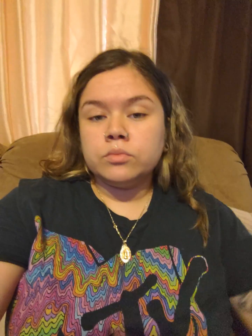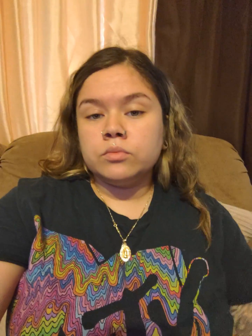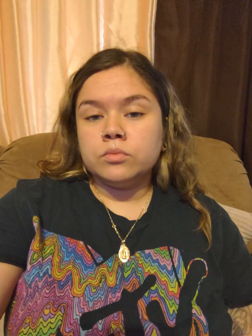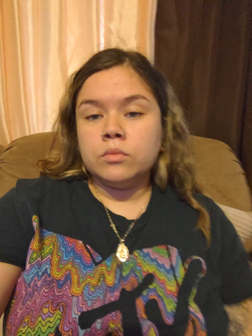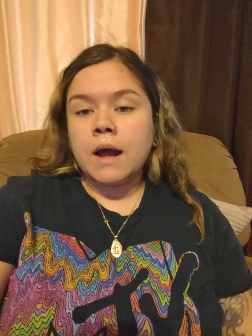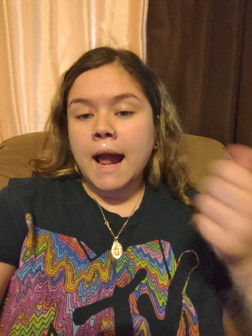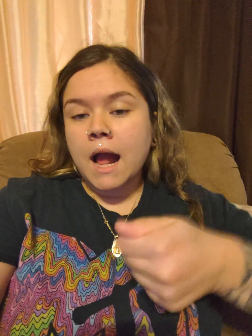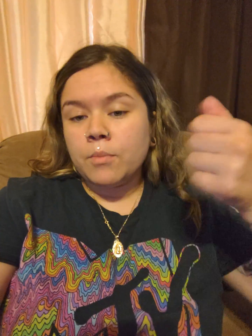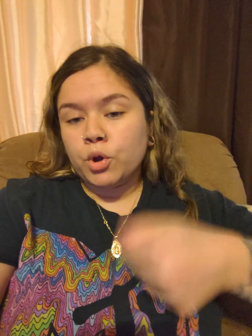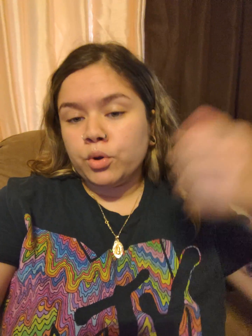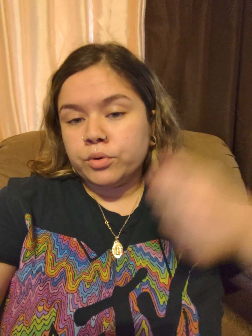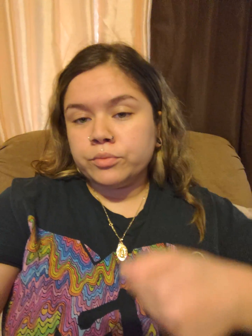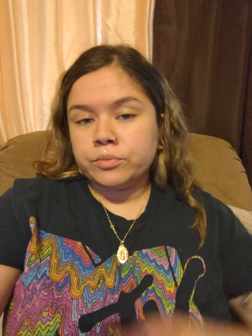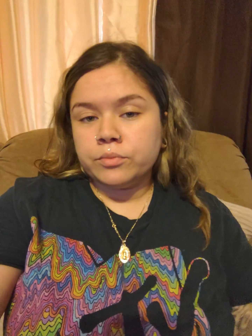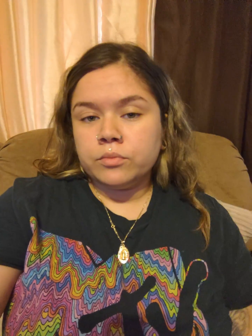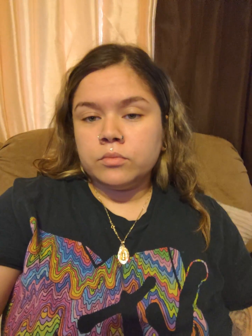hammer